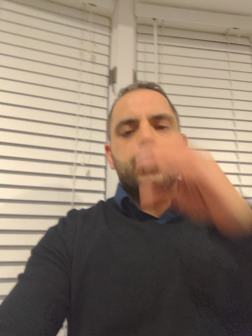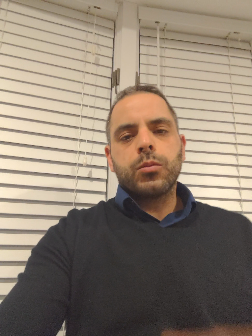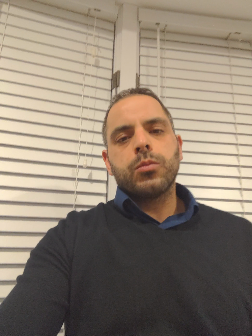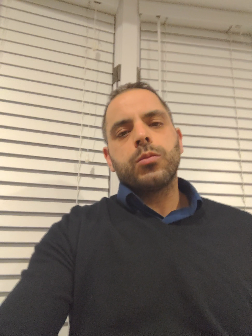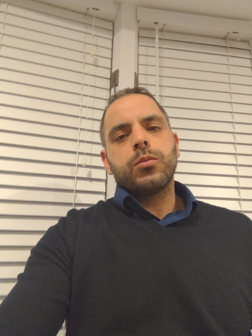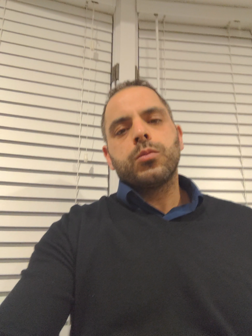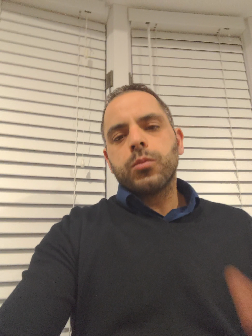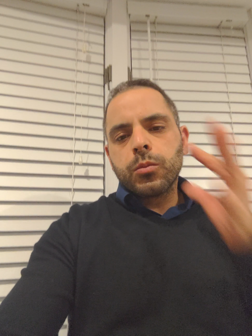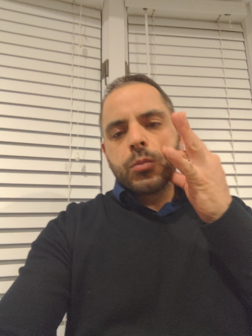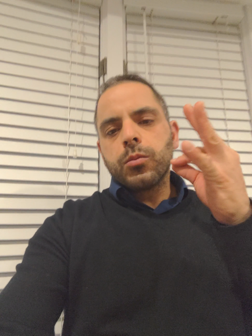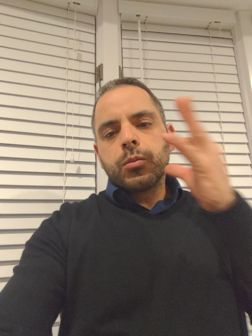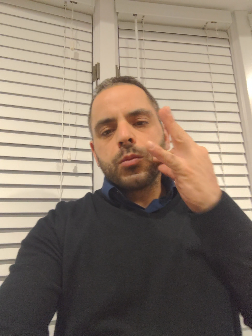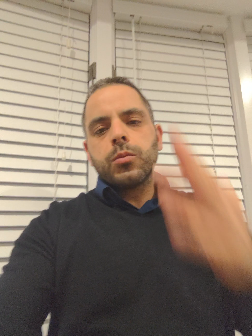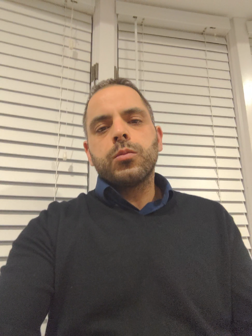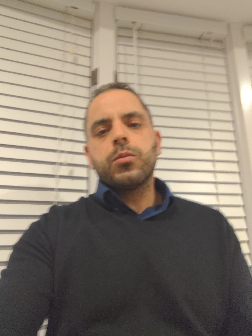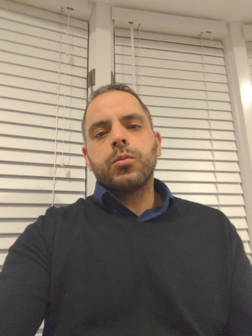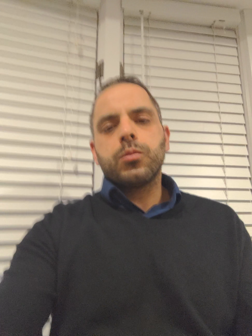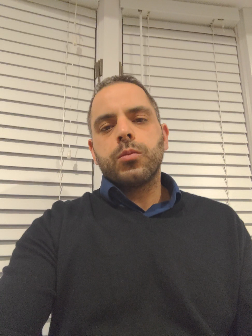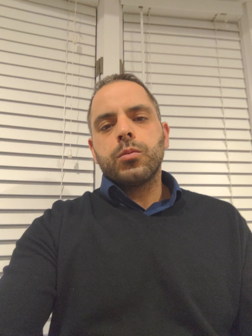cat